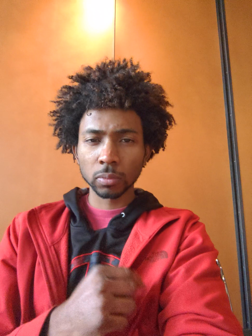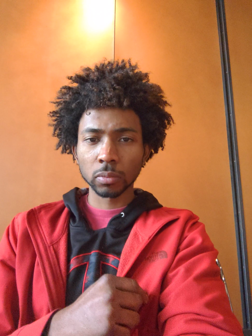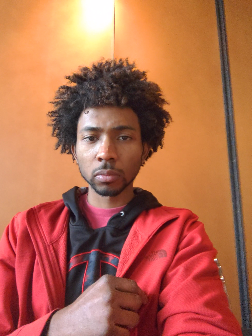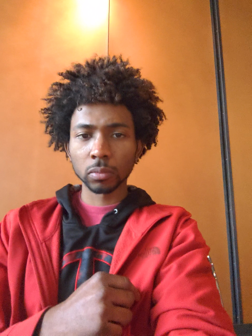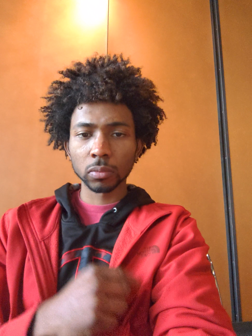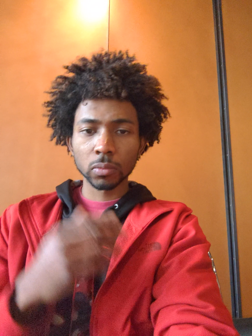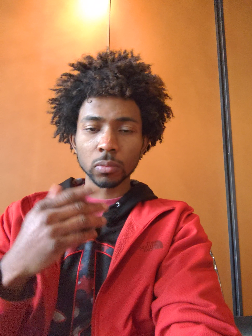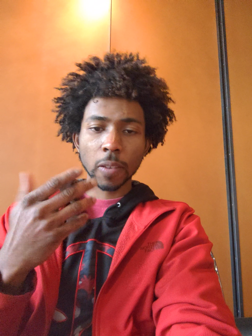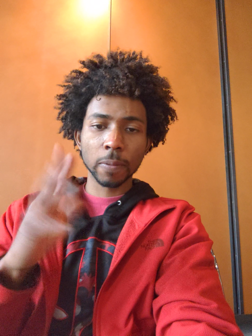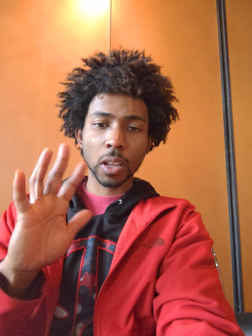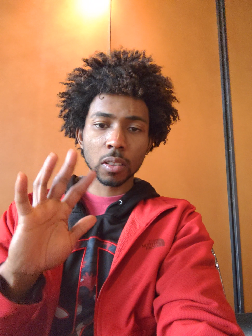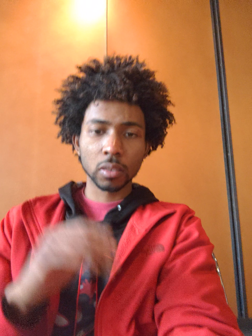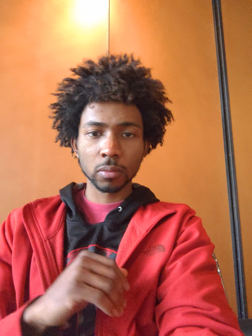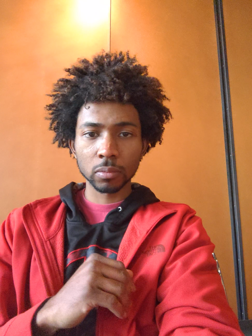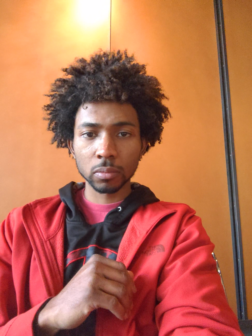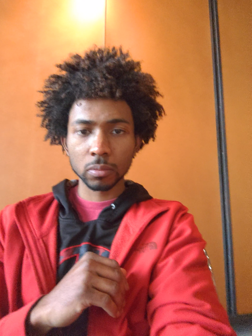finish